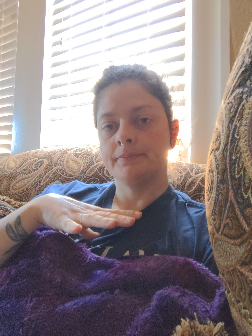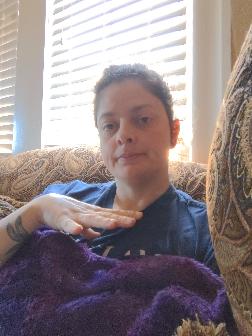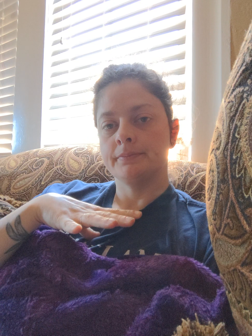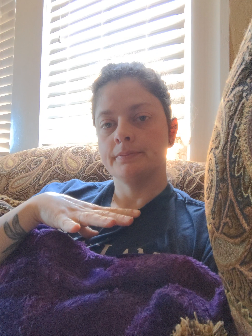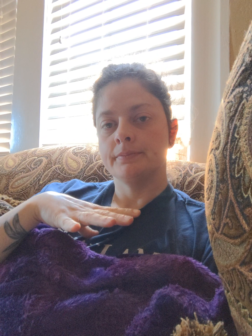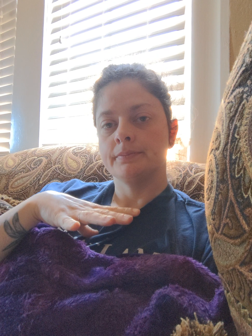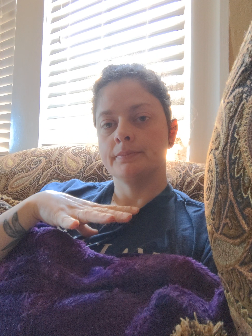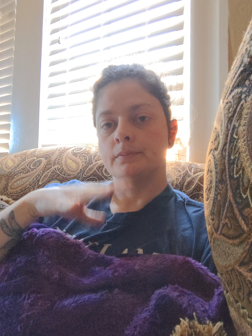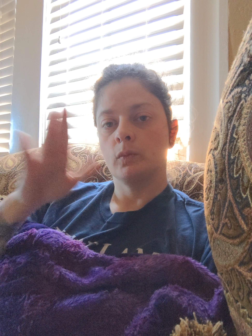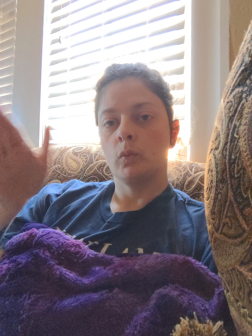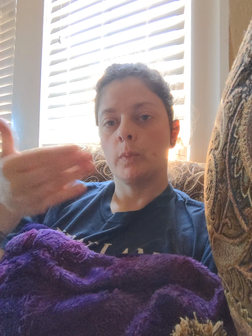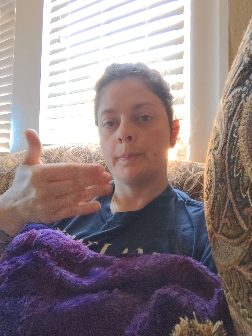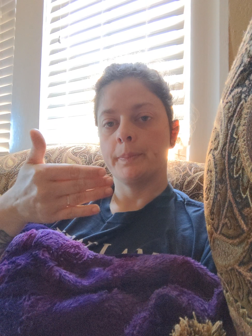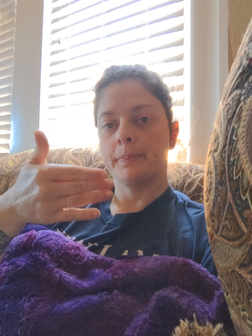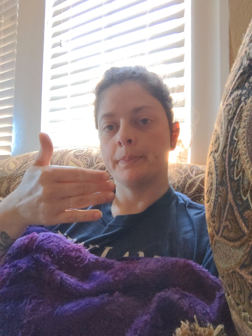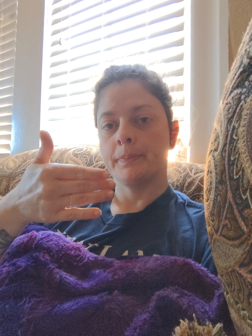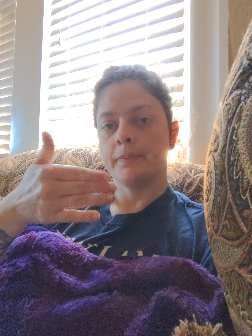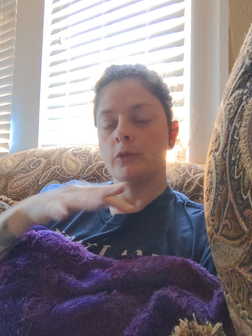room